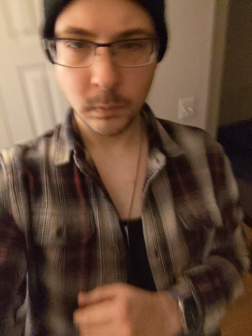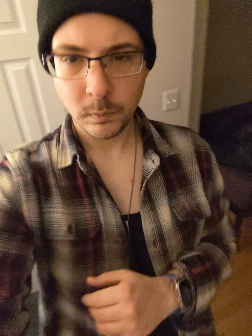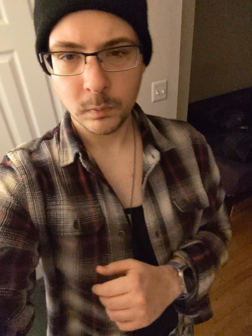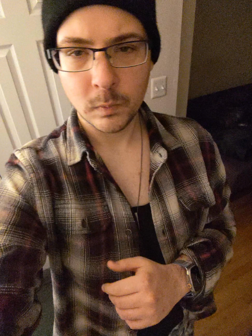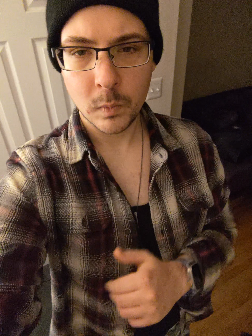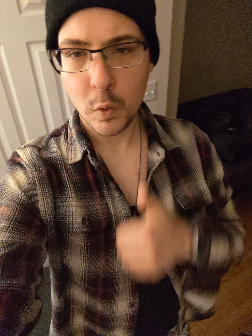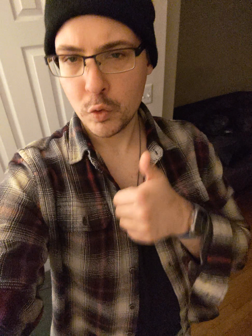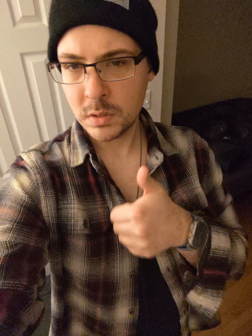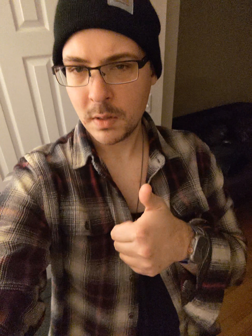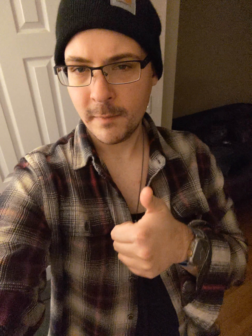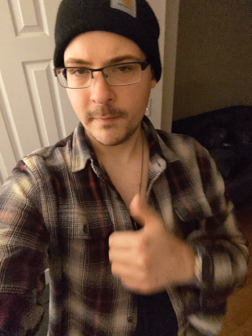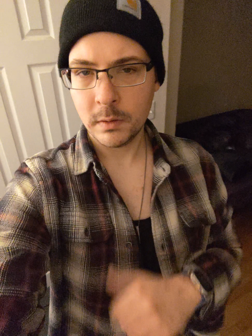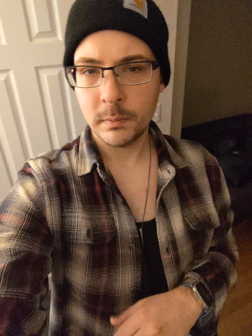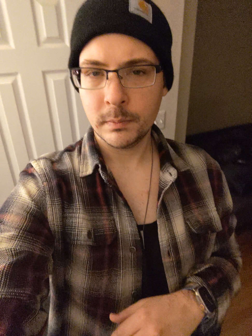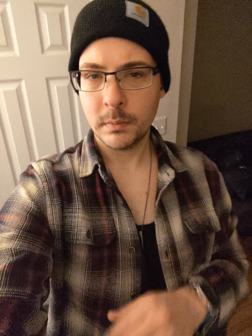yourself